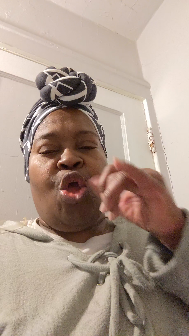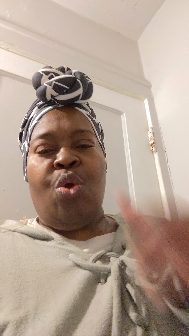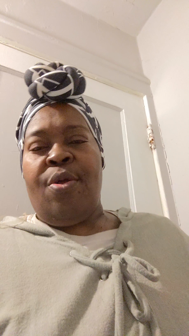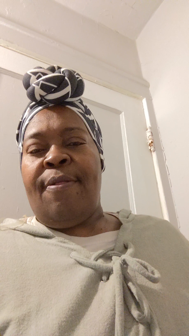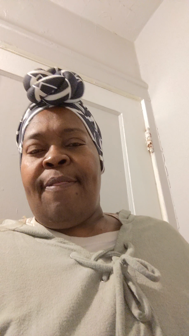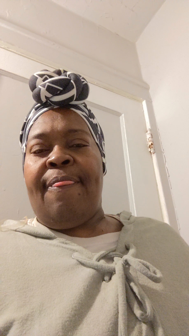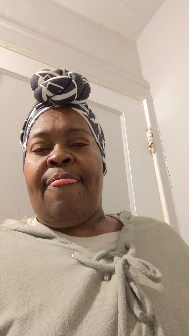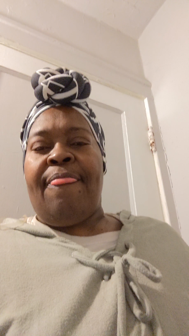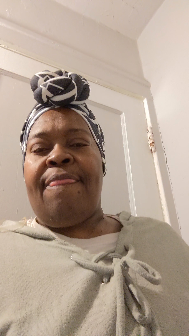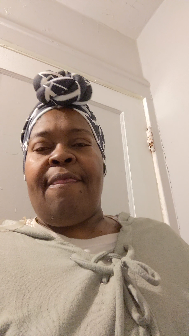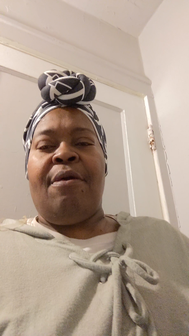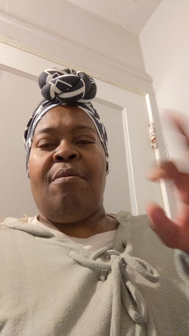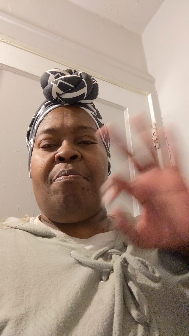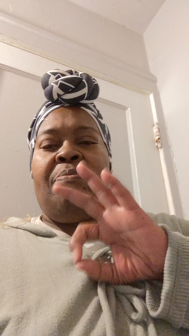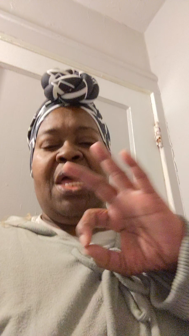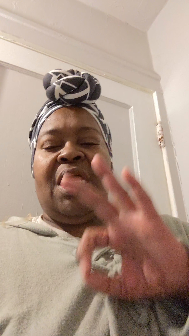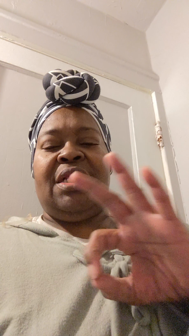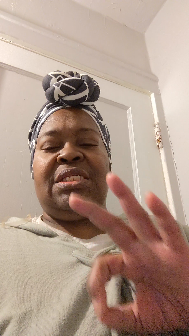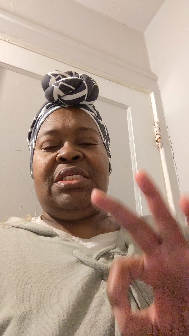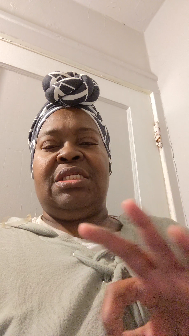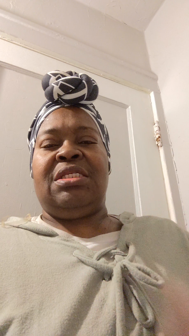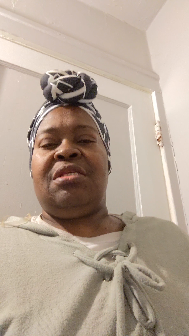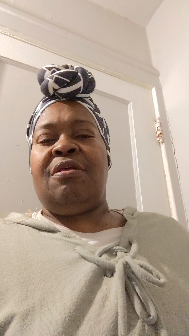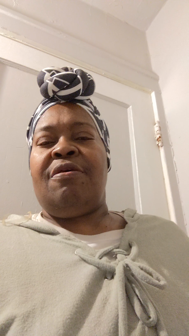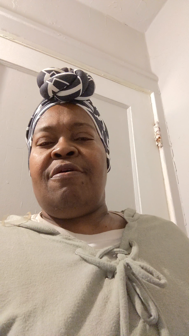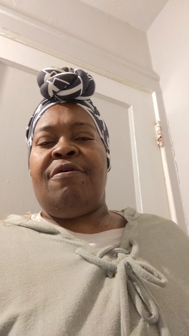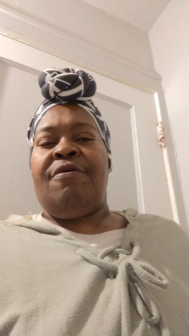button